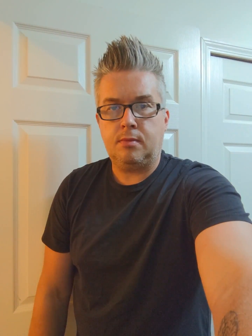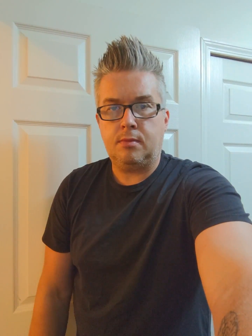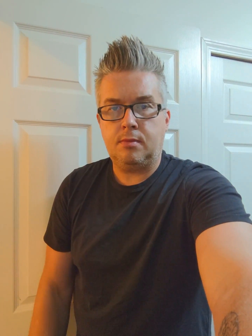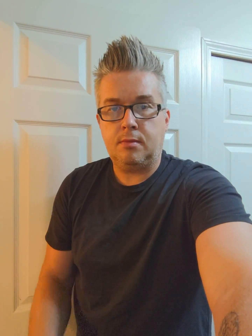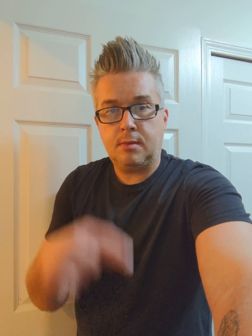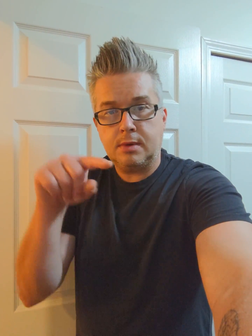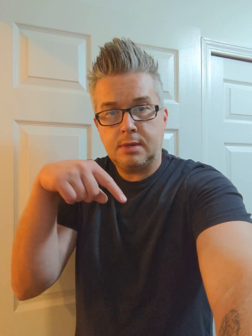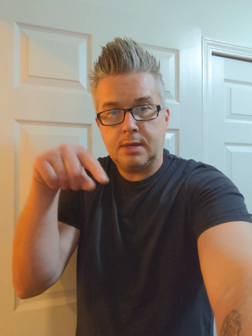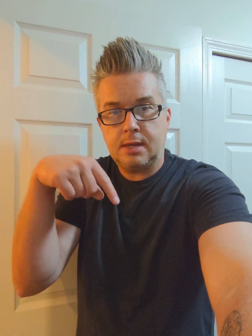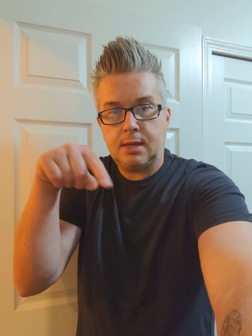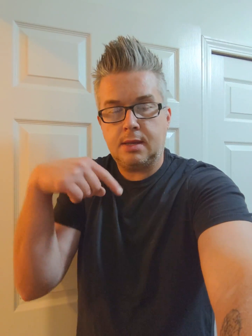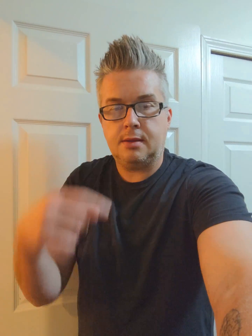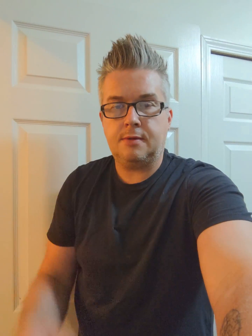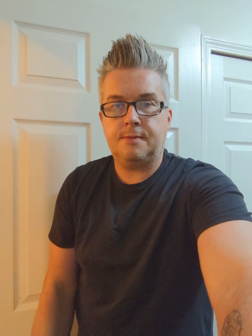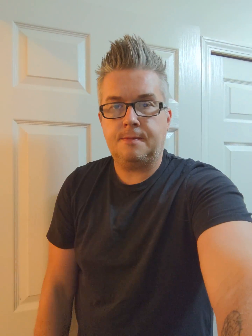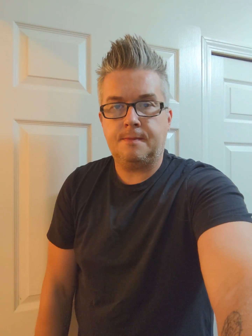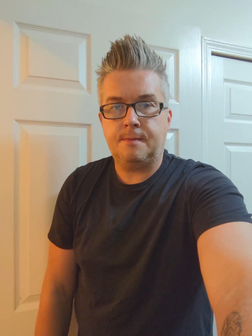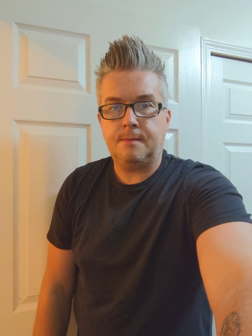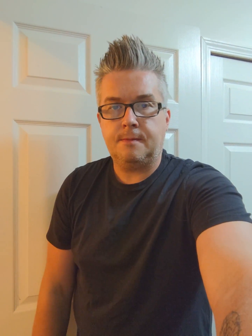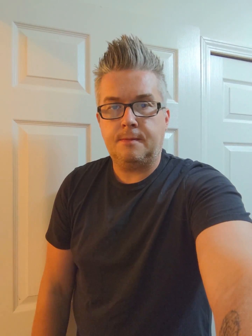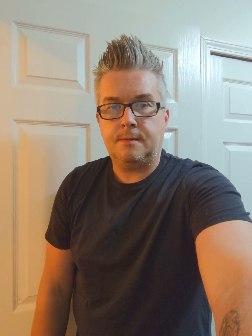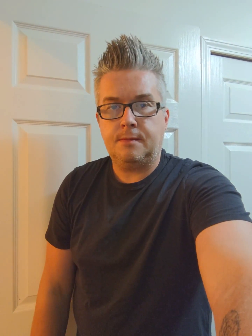flip-flop